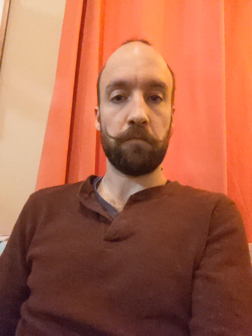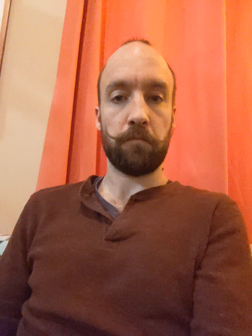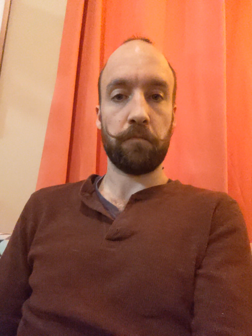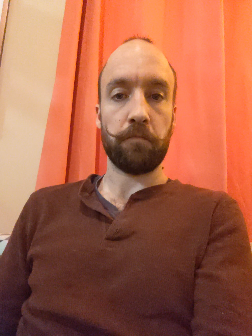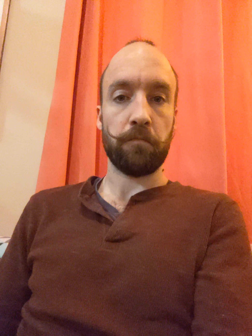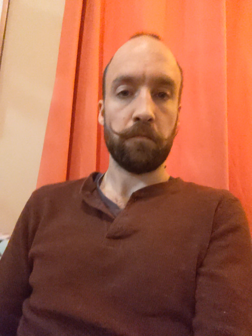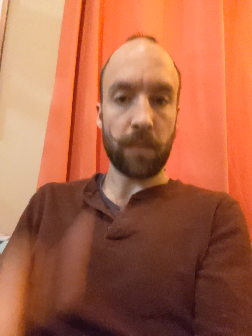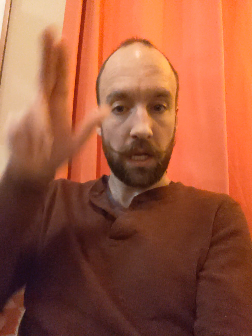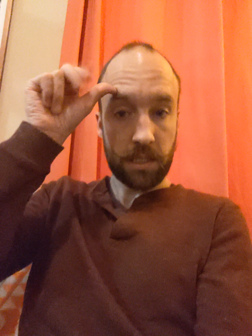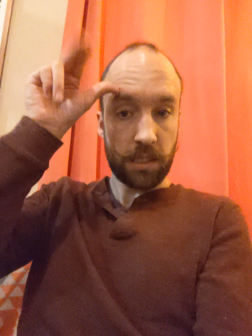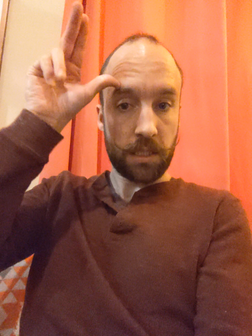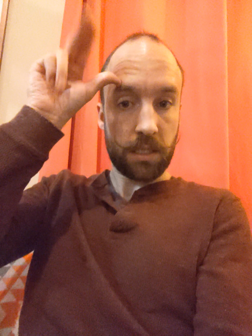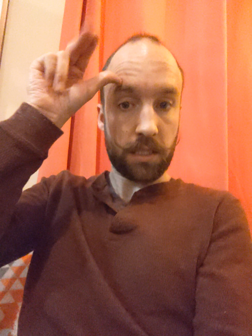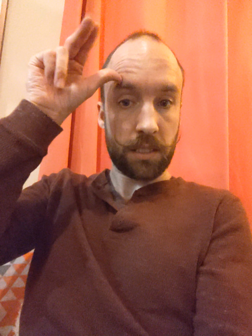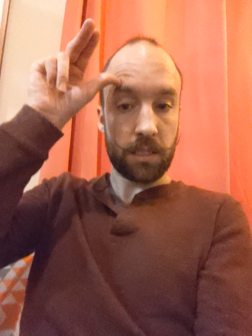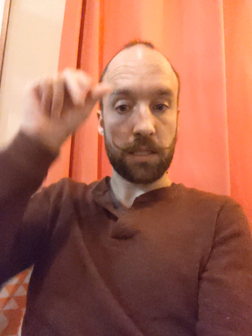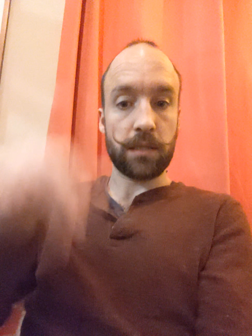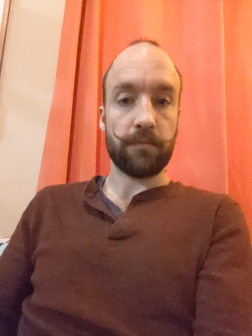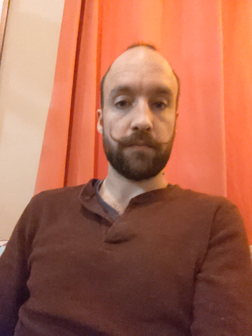horse